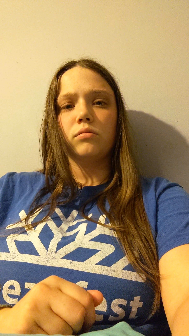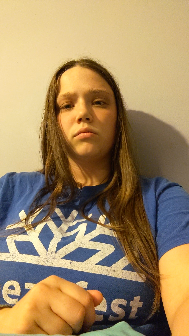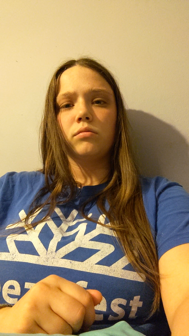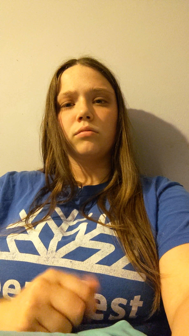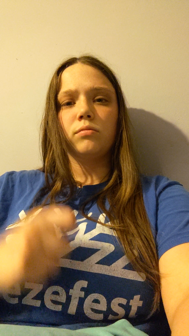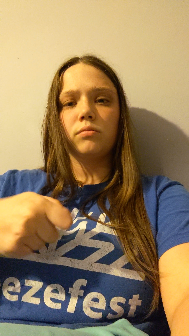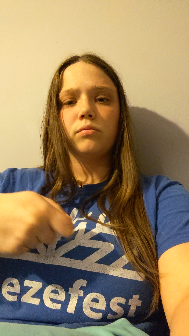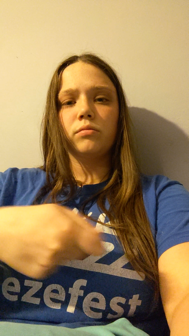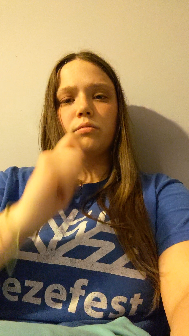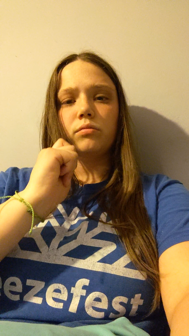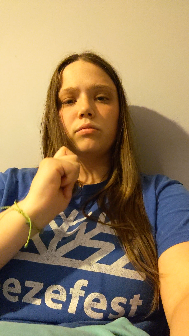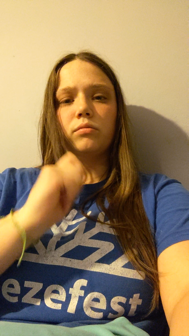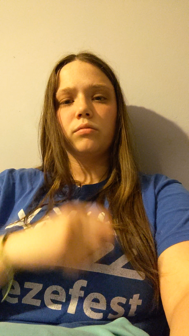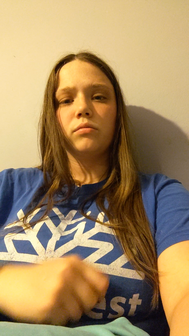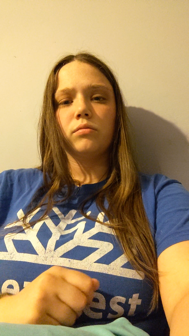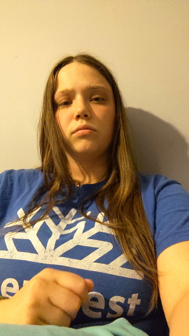shovel